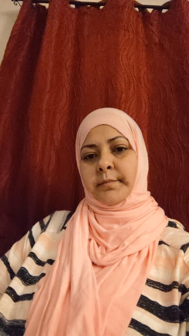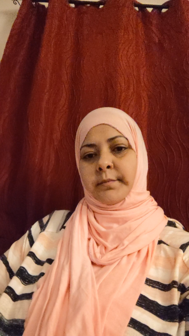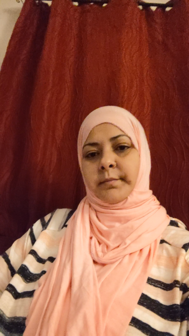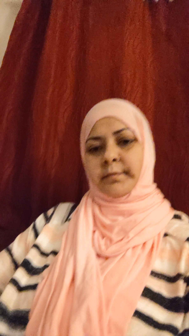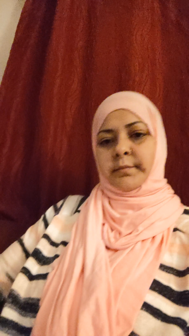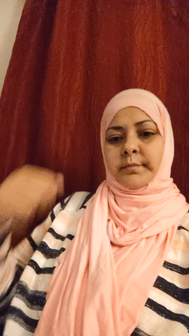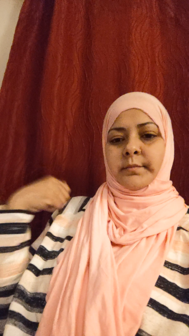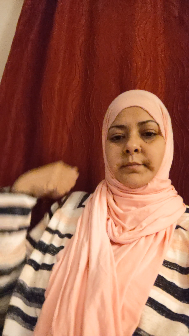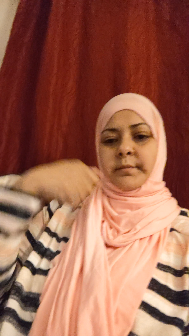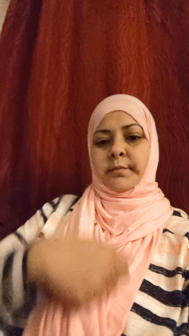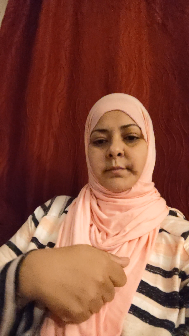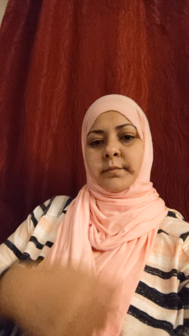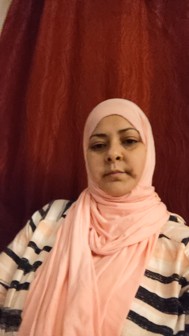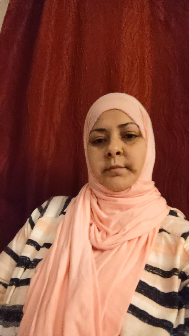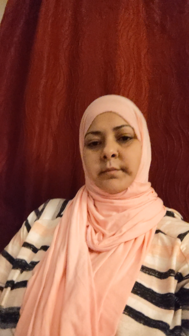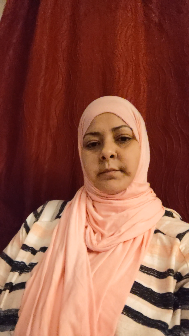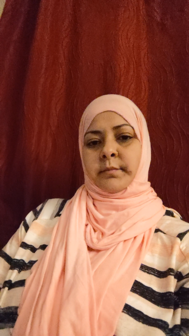coats